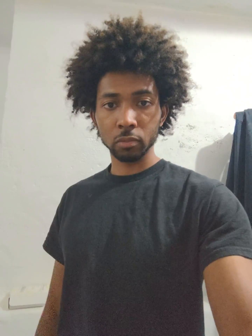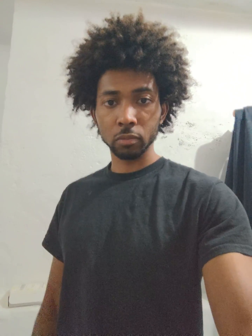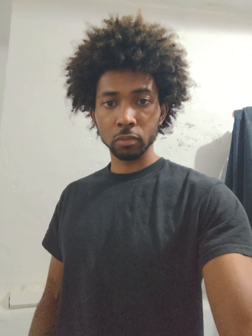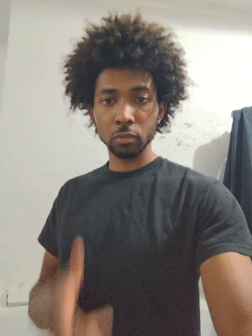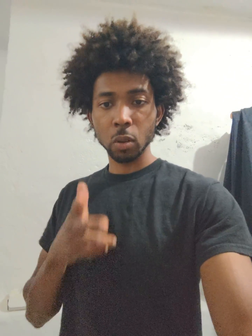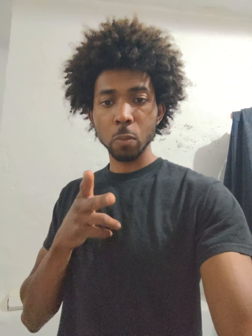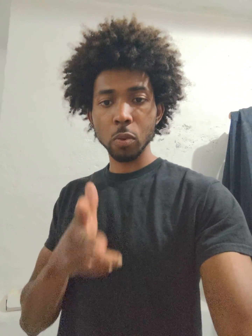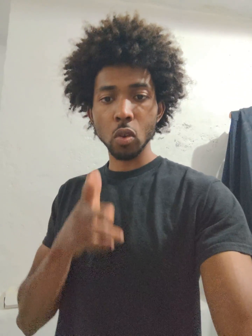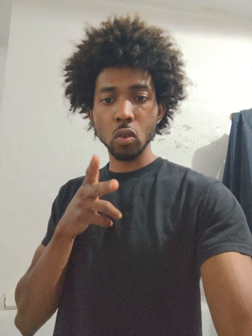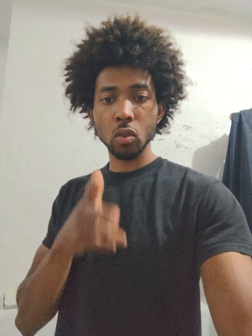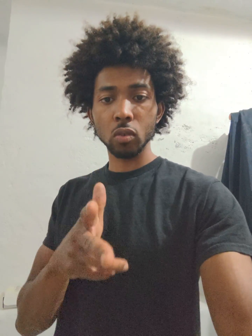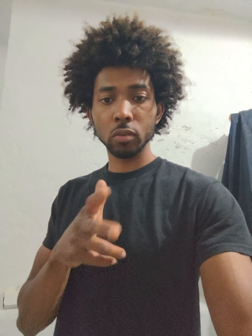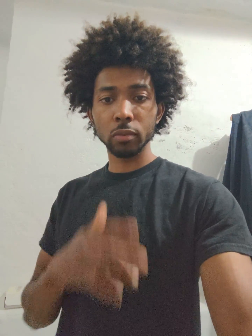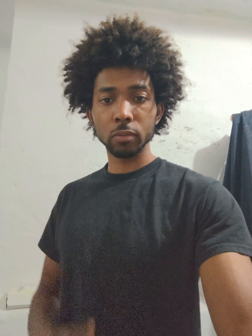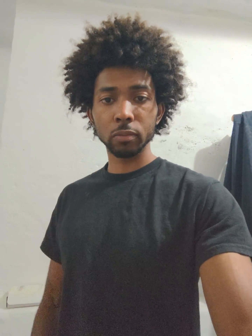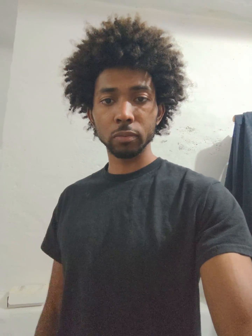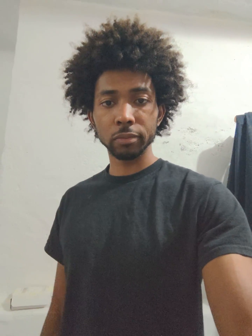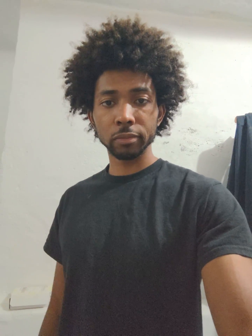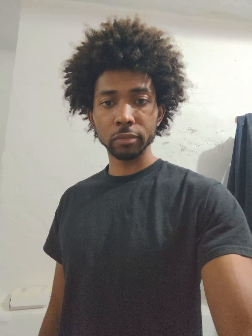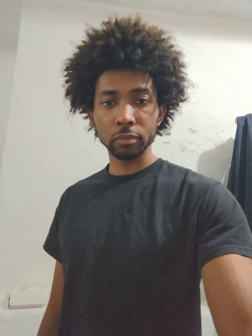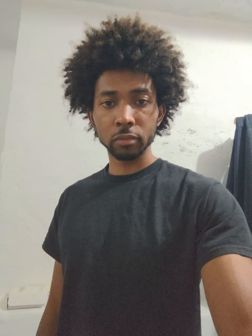garage